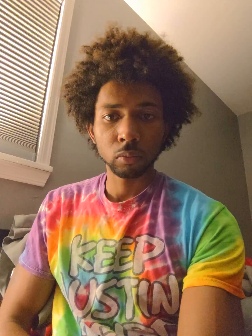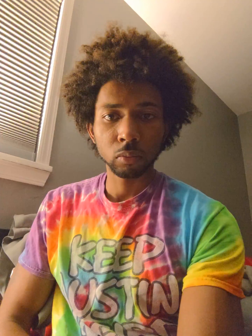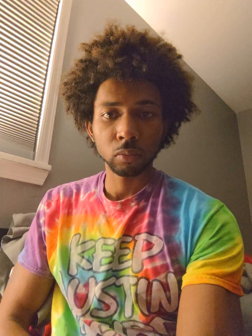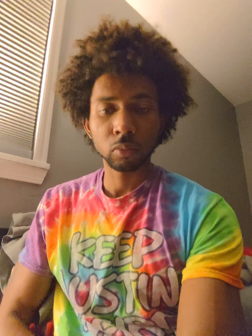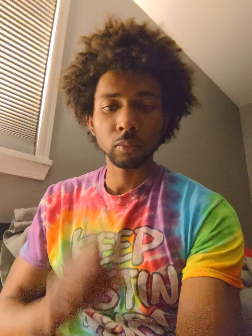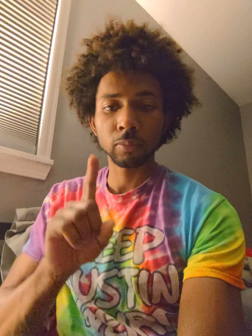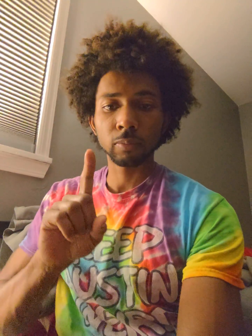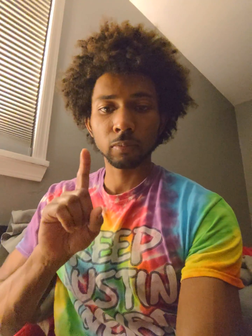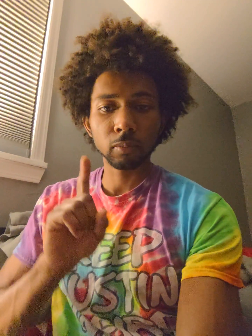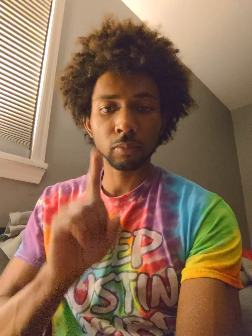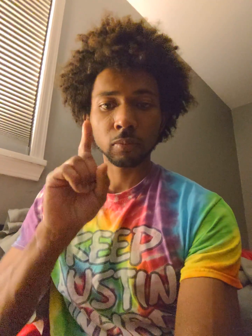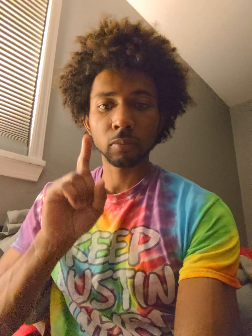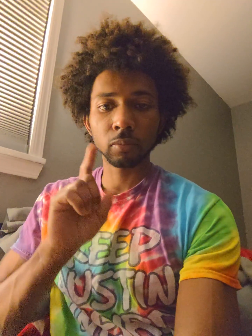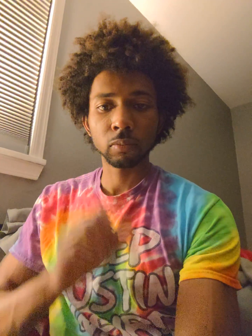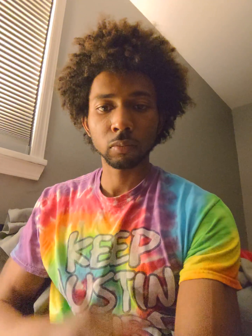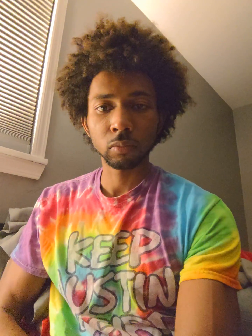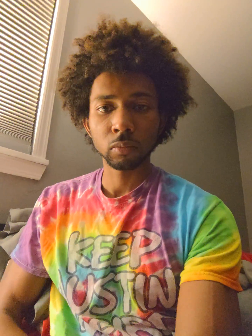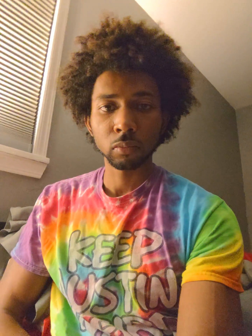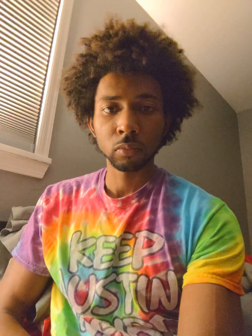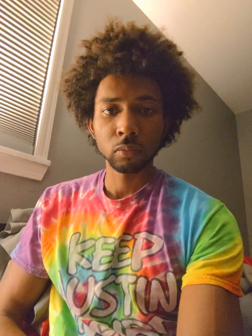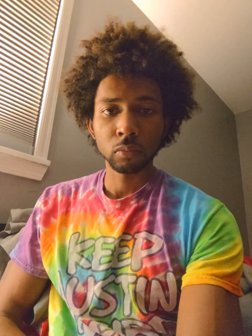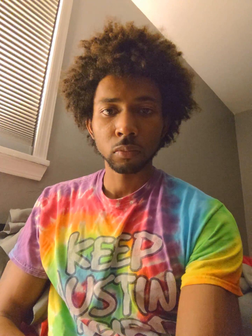bump